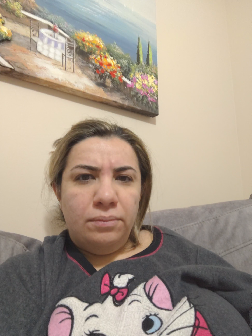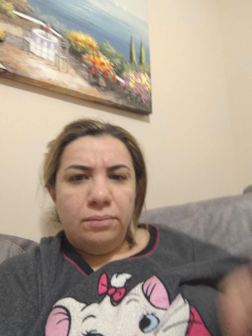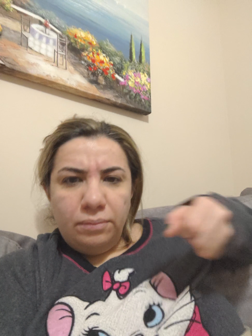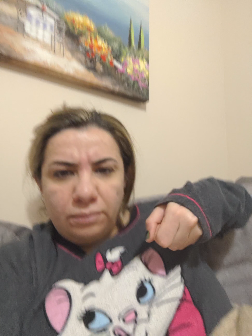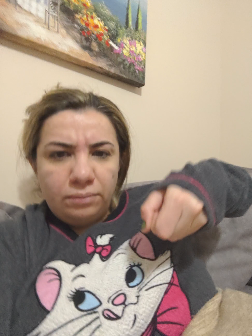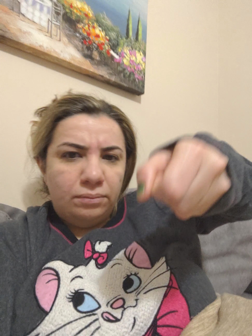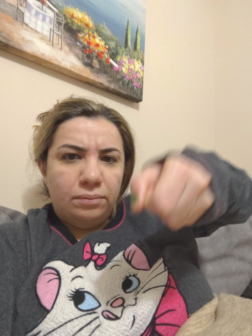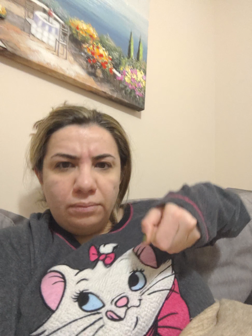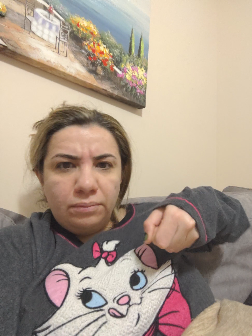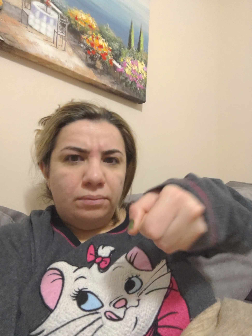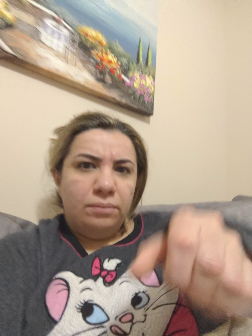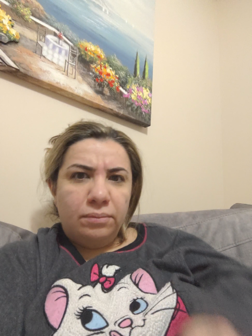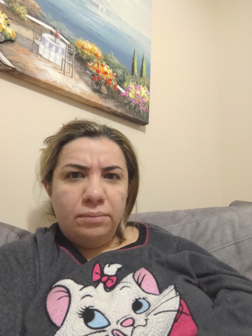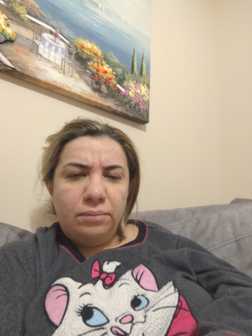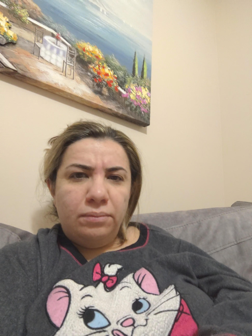vacuum